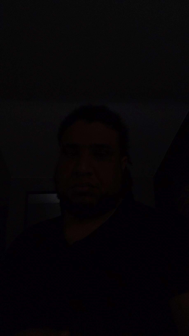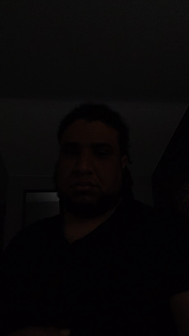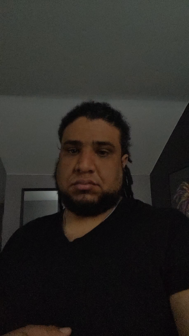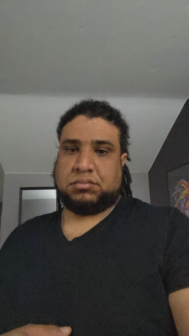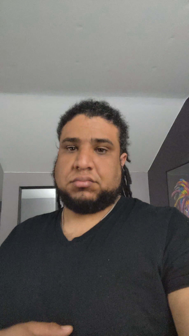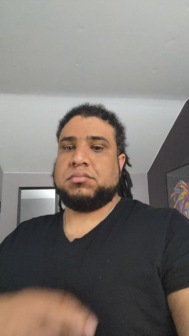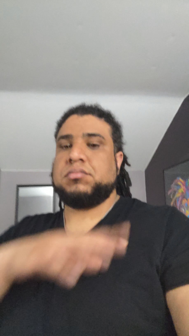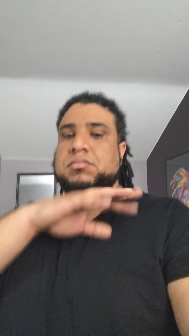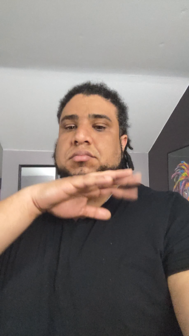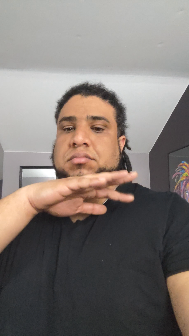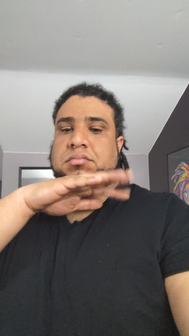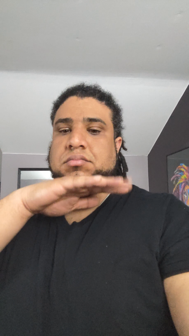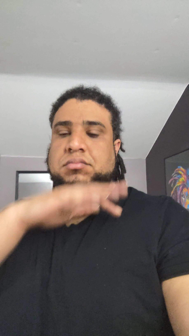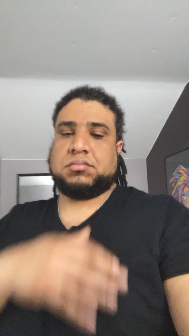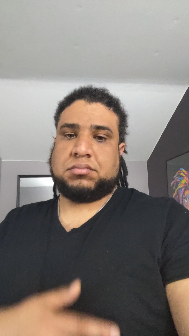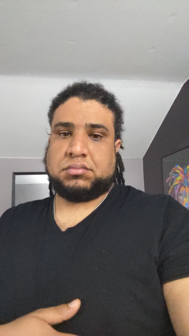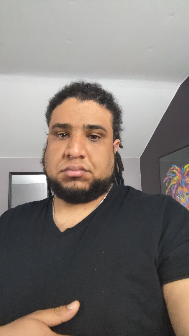naughty